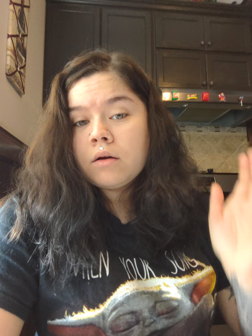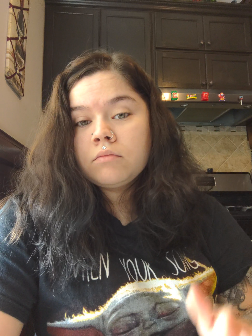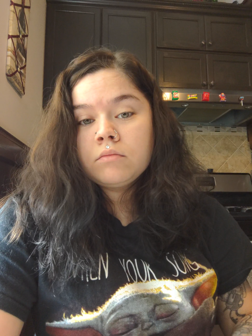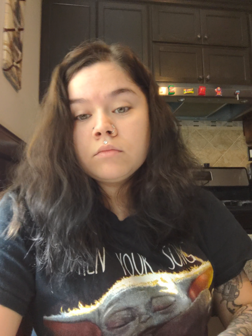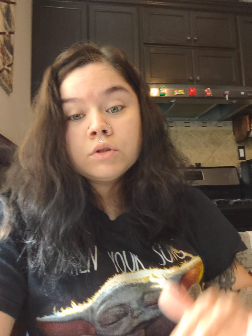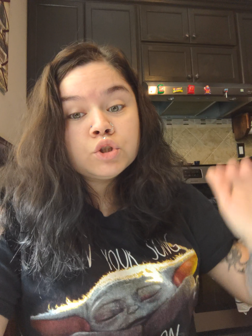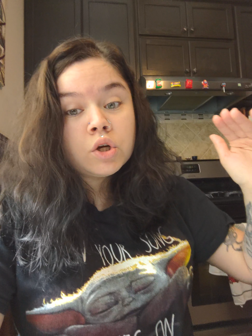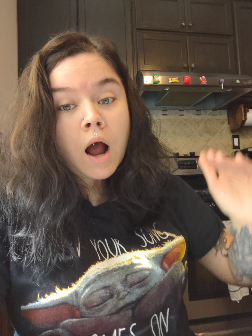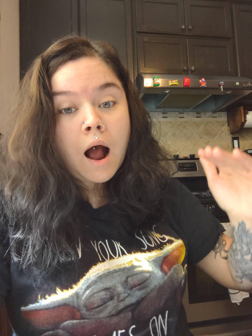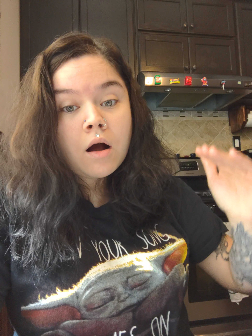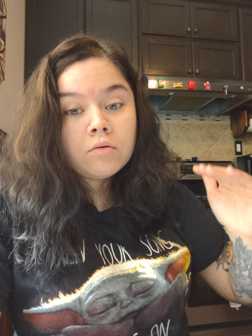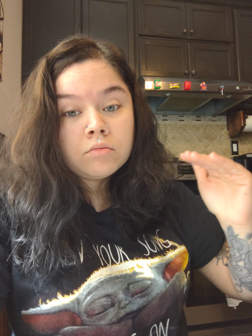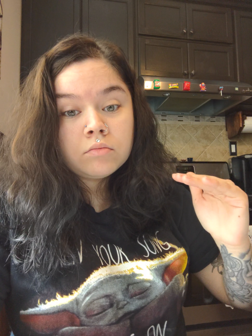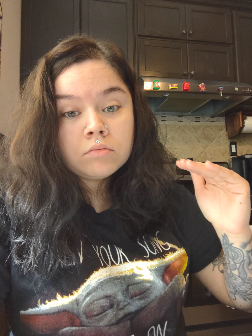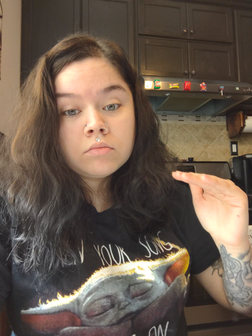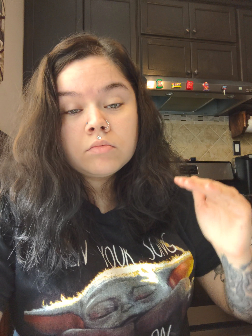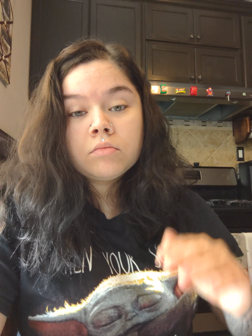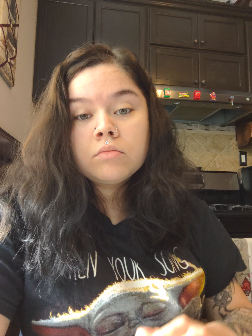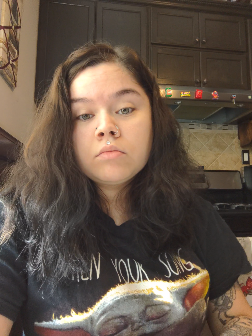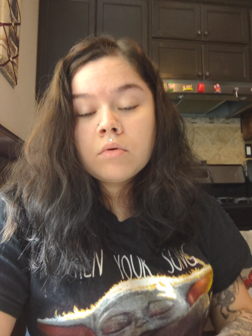child